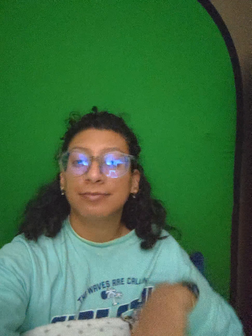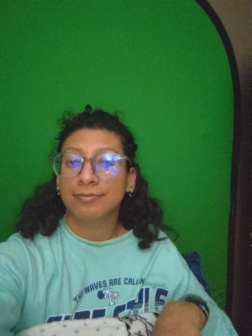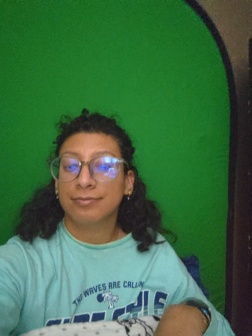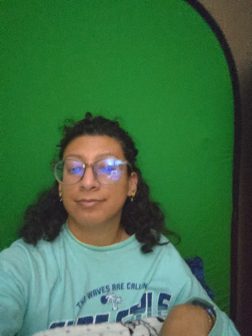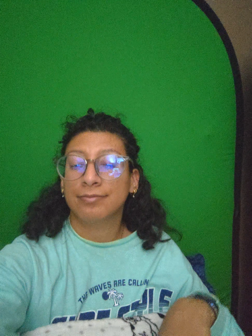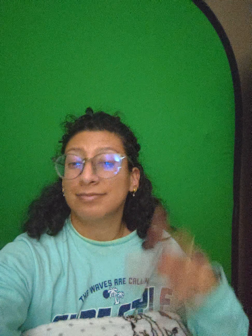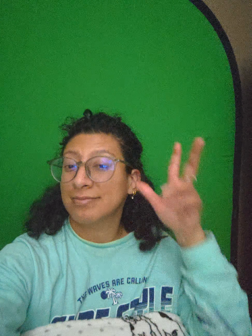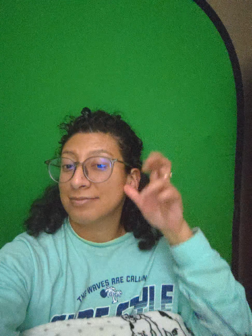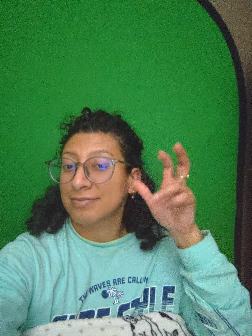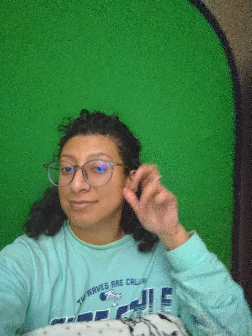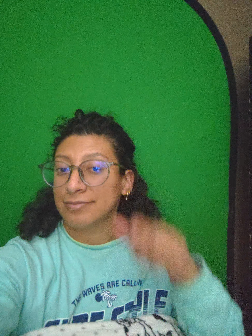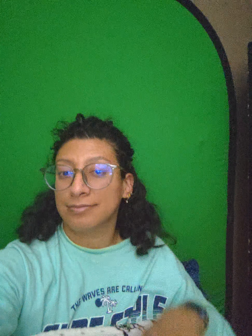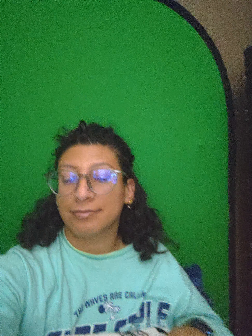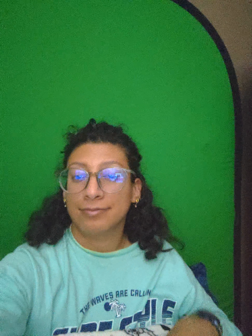listen